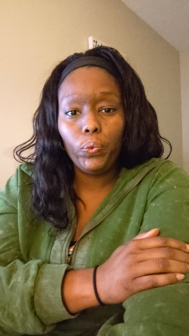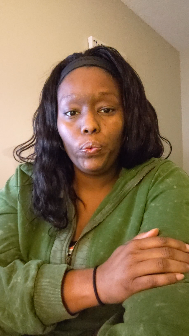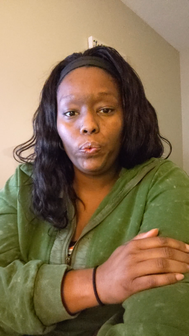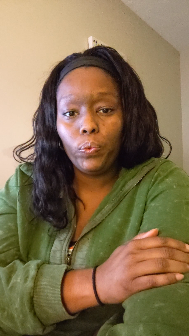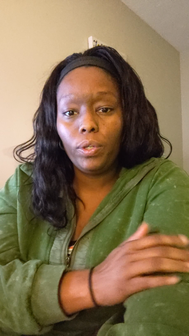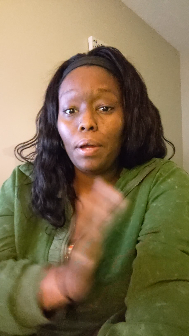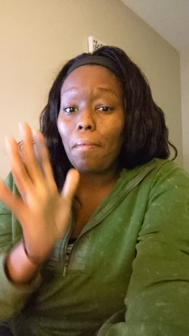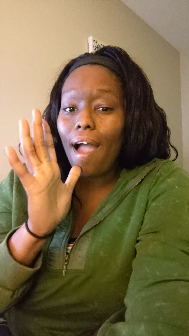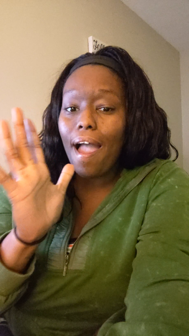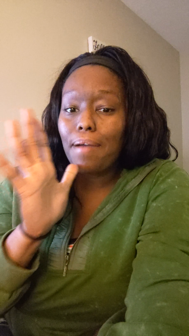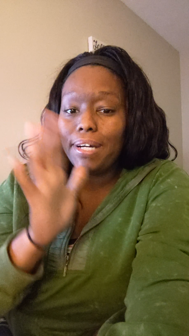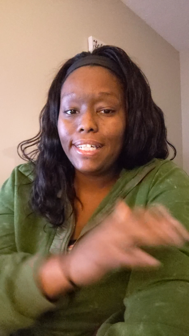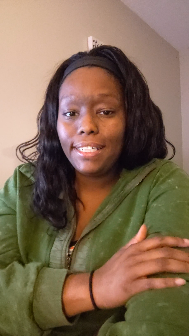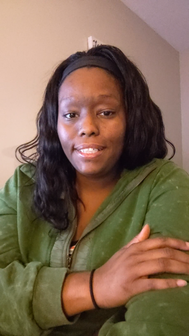mommy